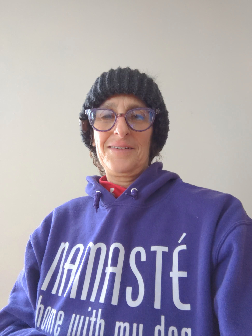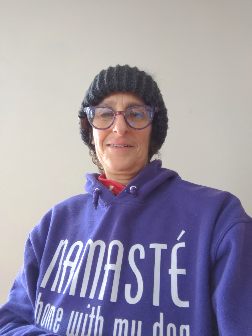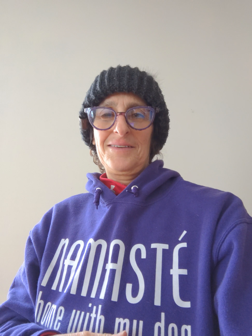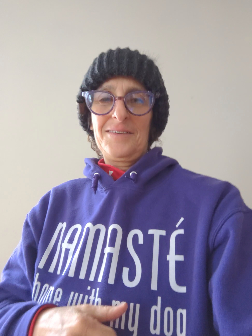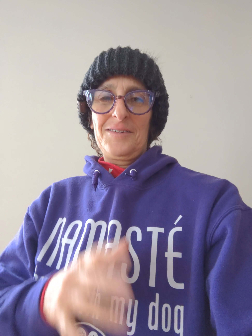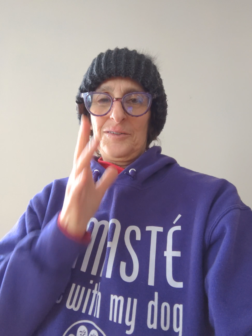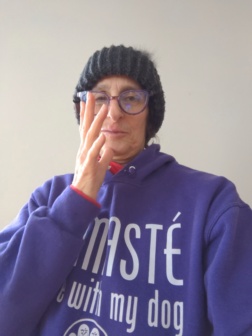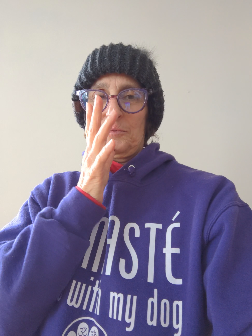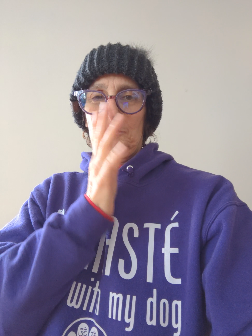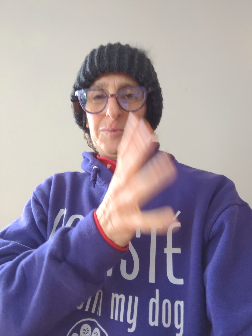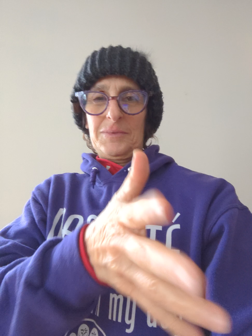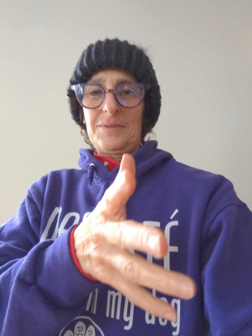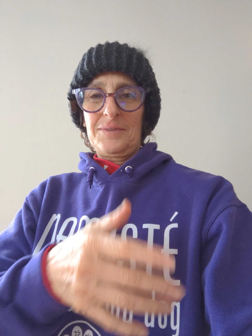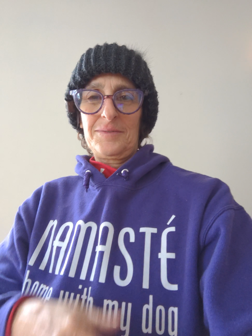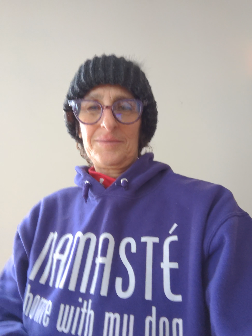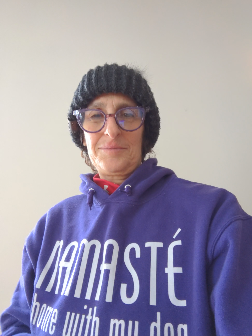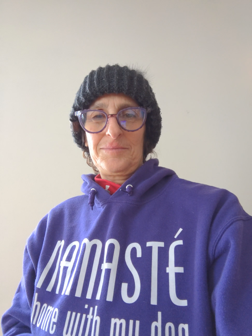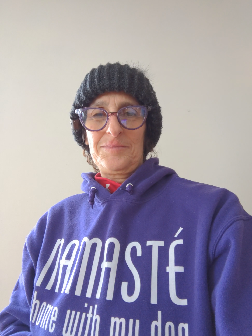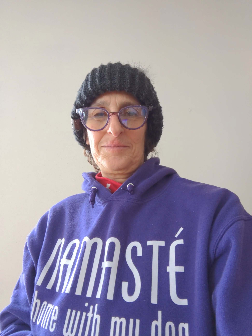grandma